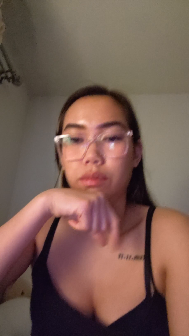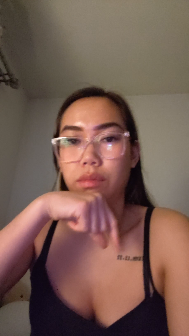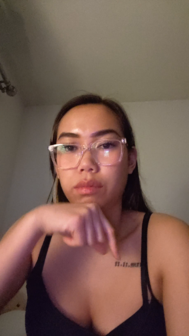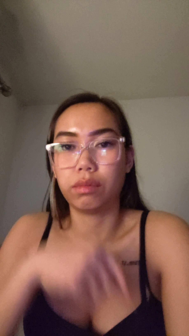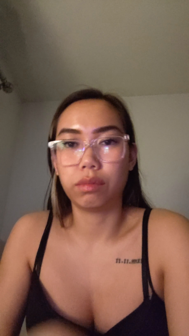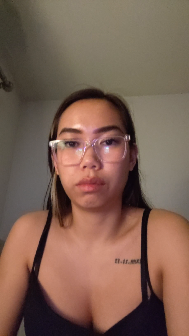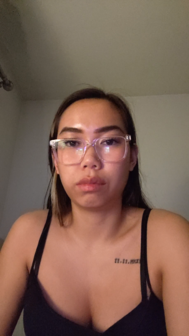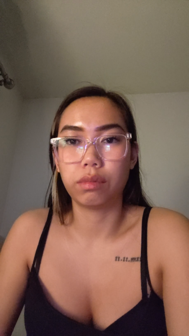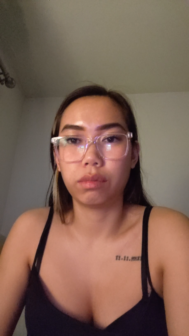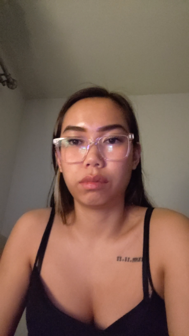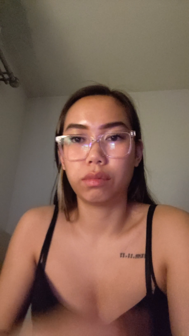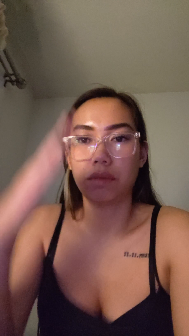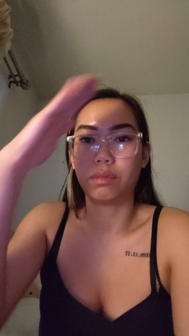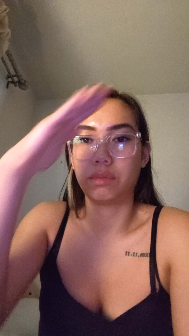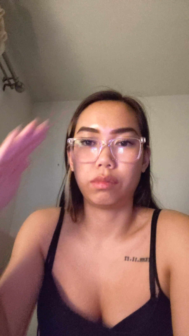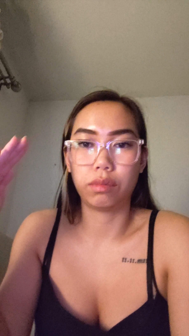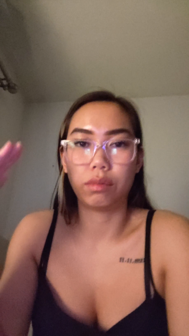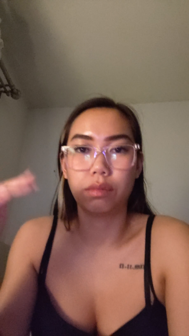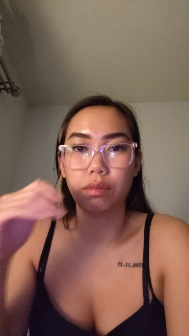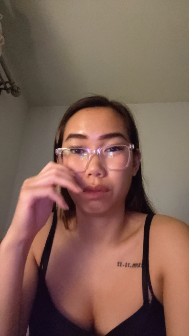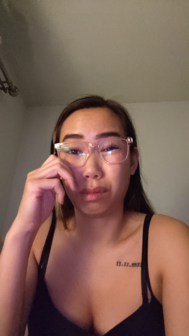roof